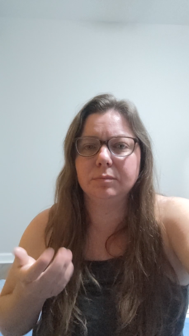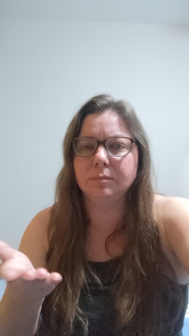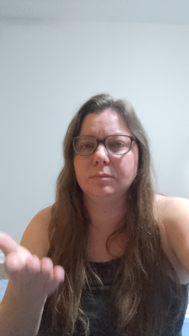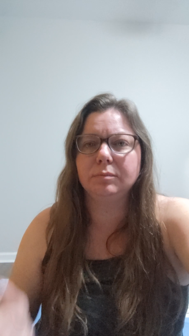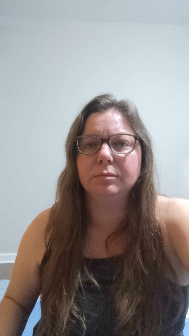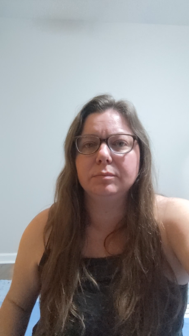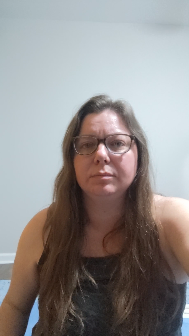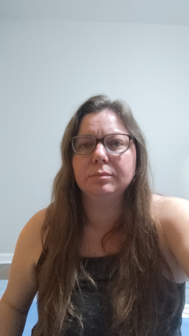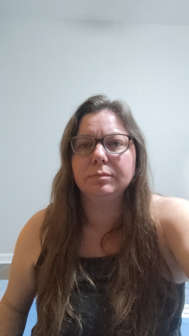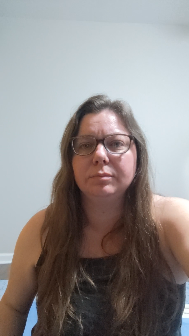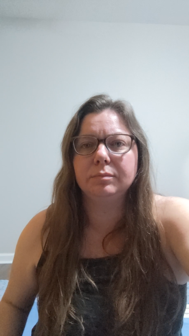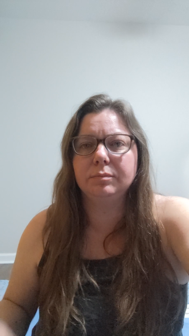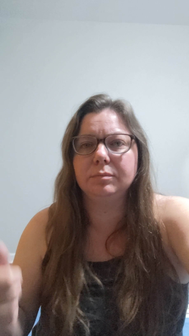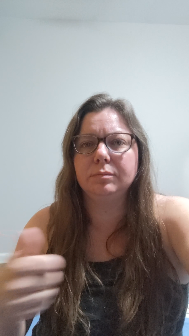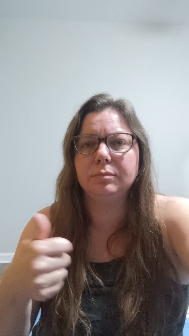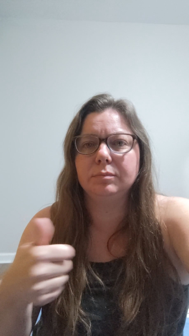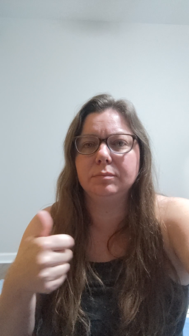basement